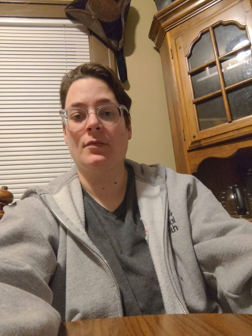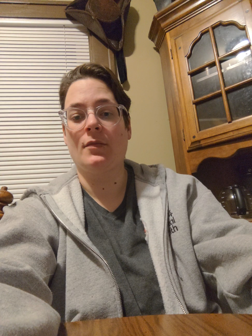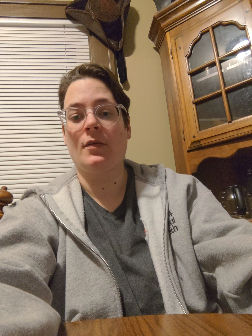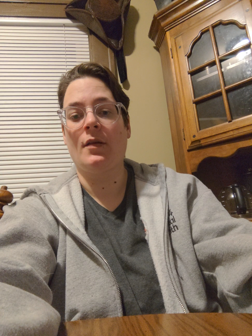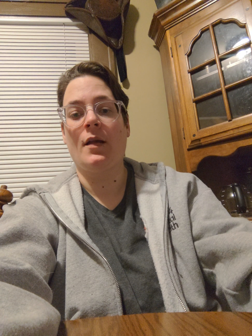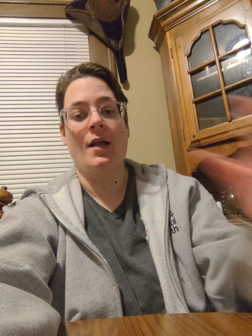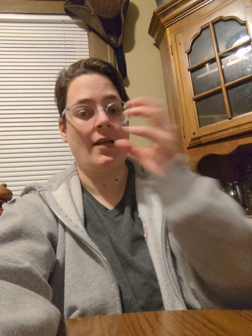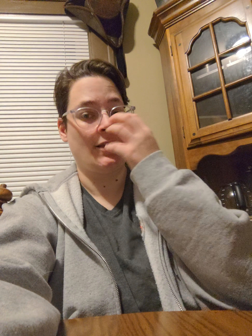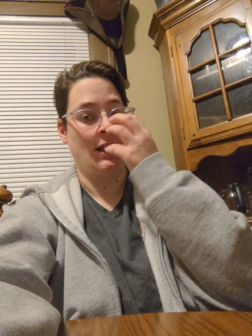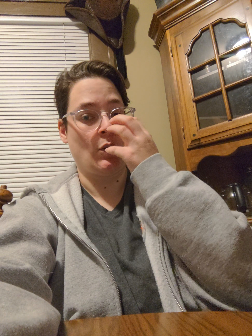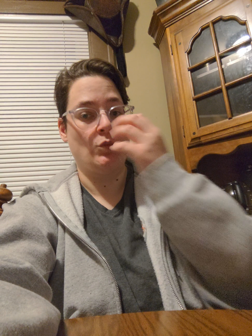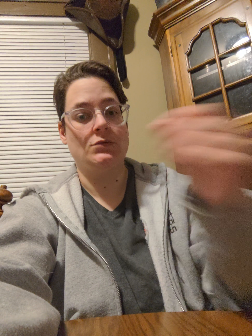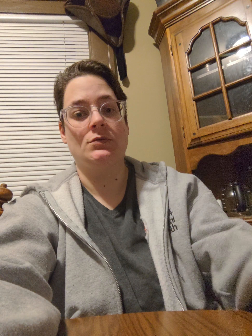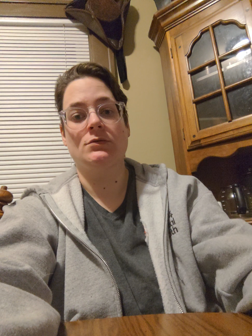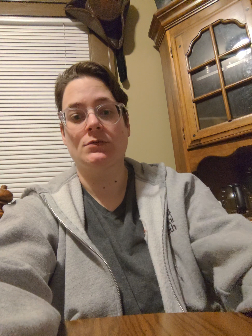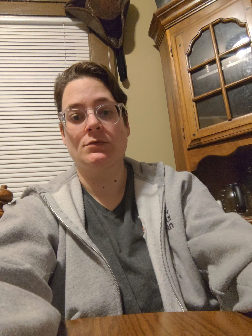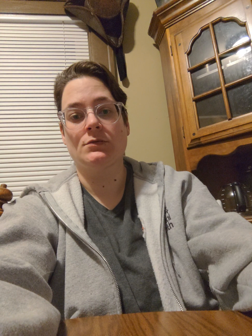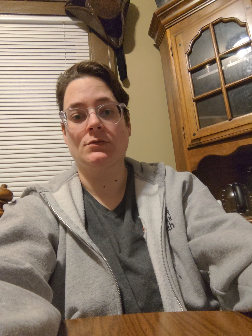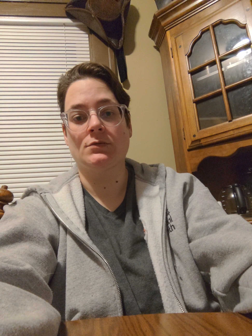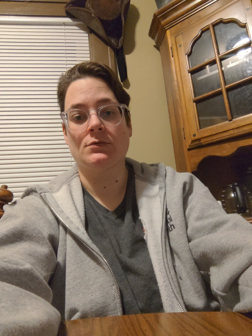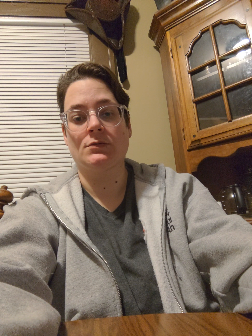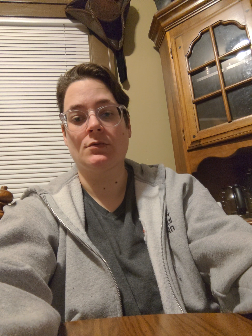clown